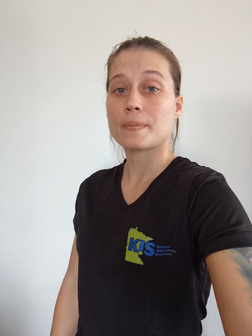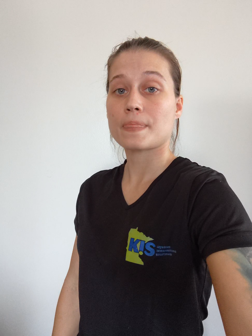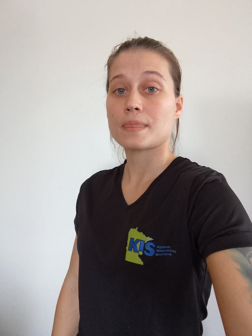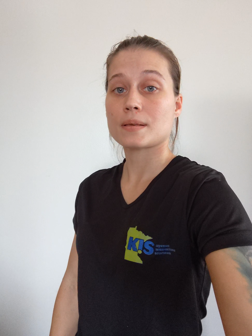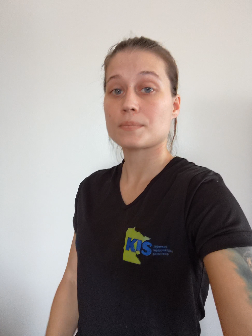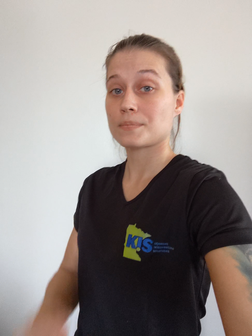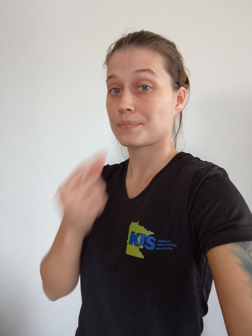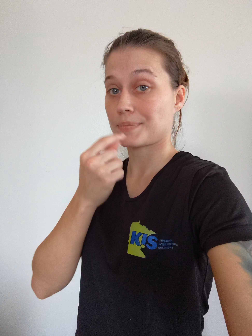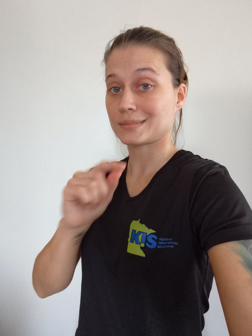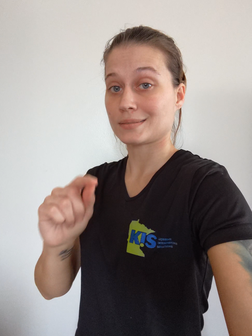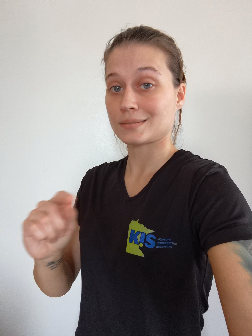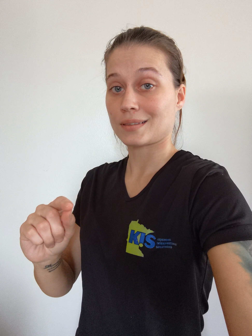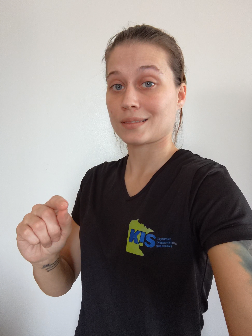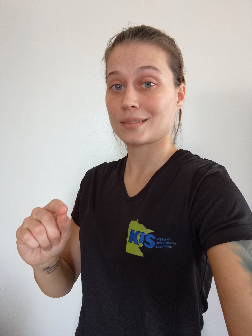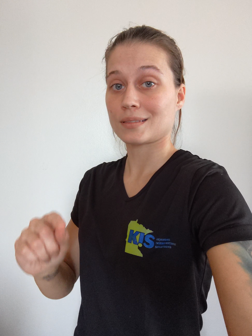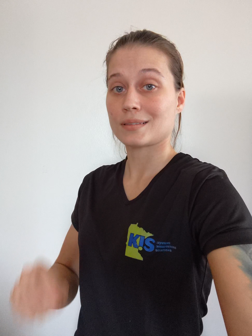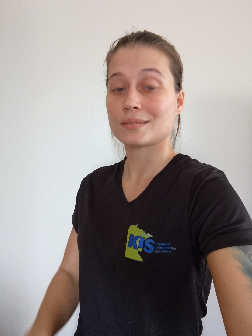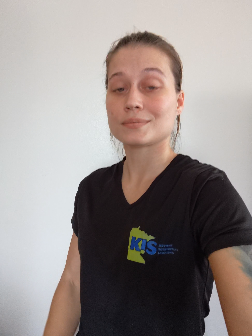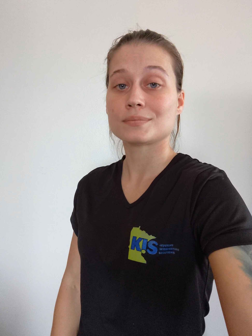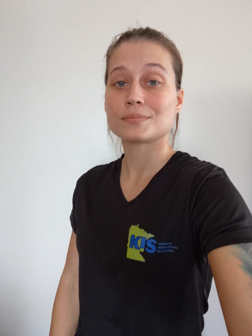pencil